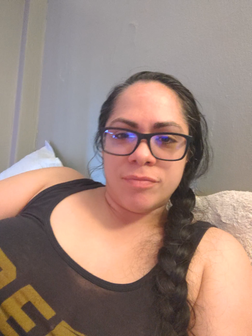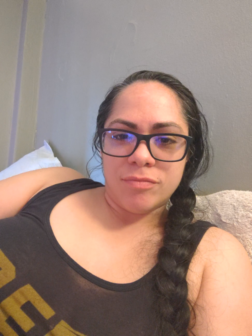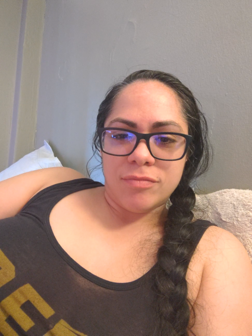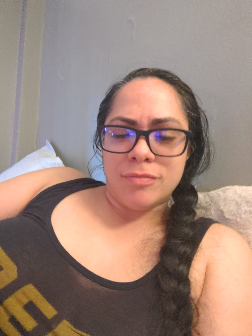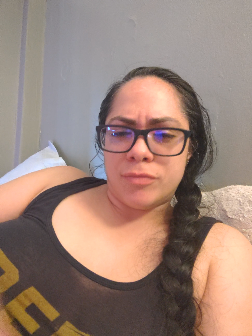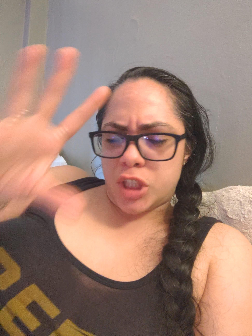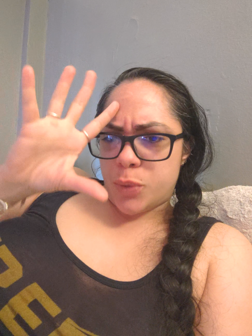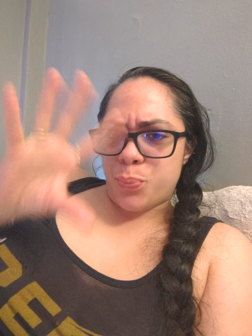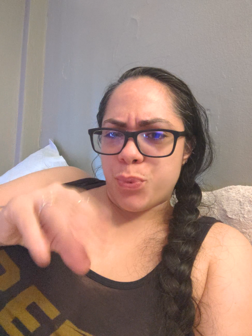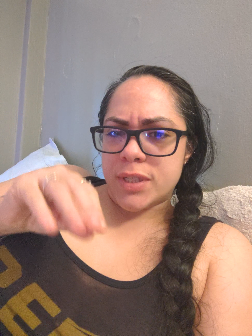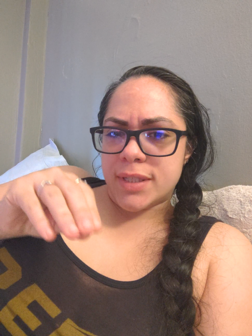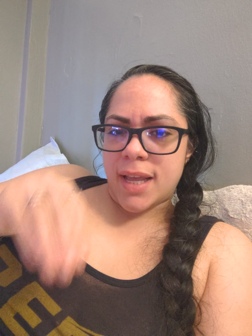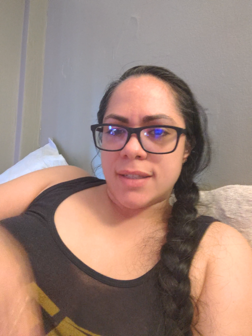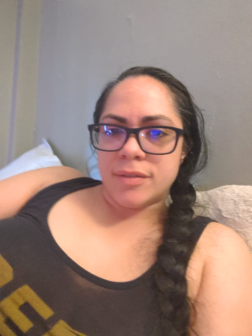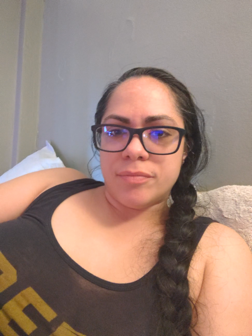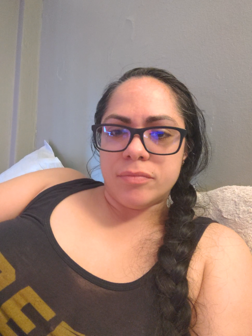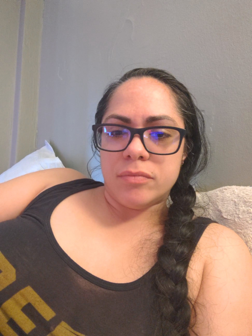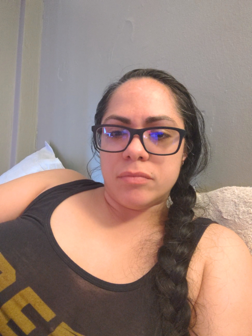pretend